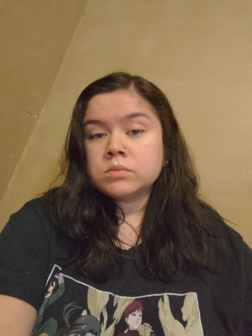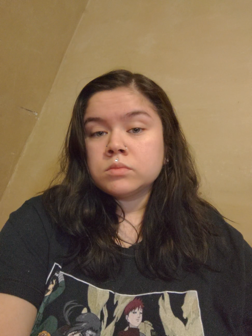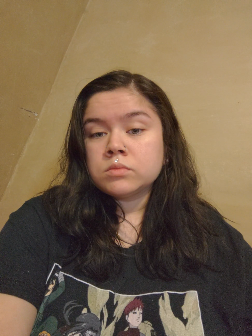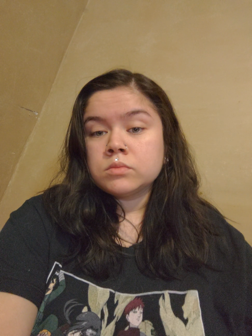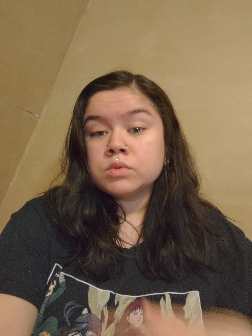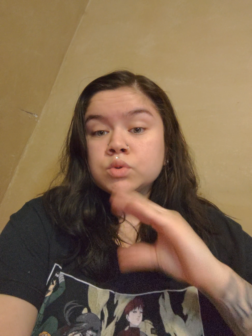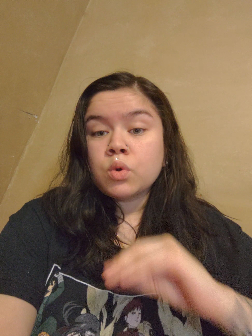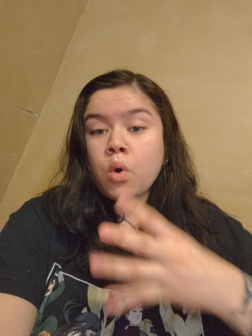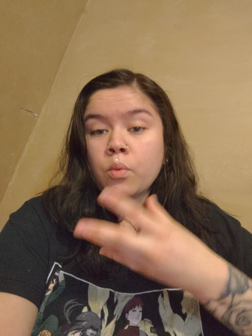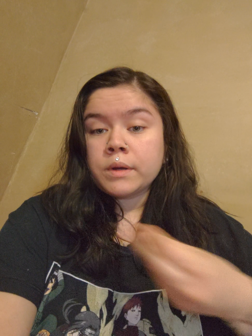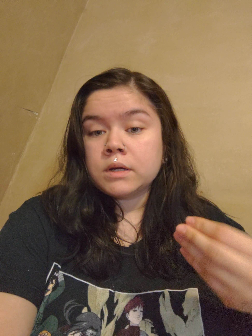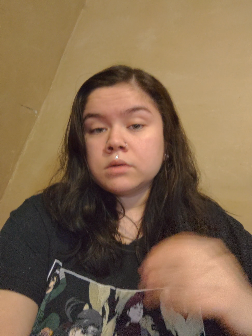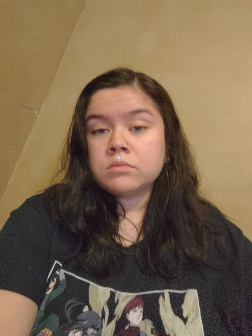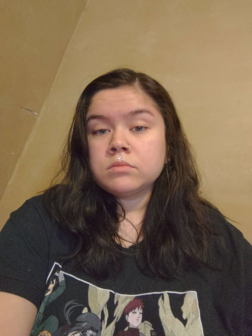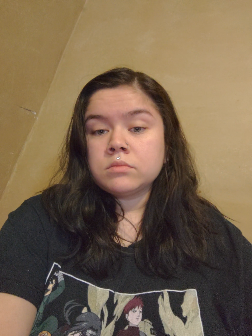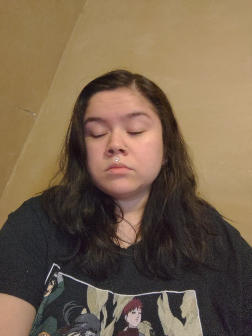story